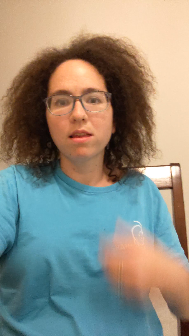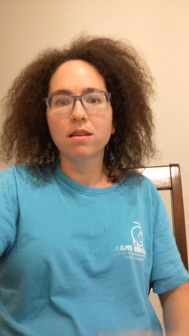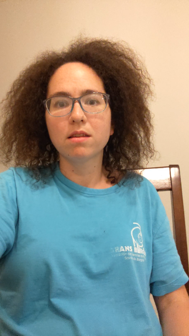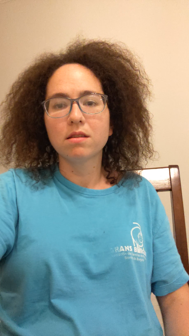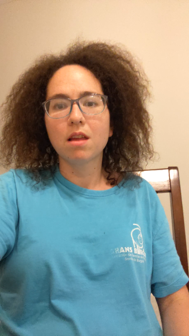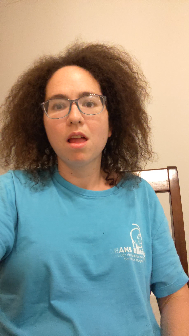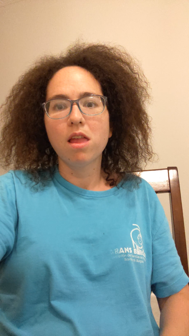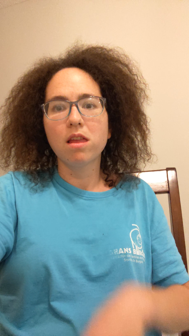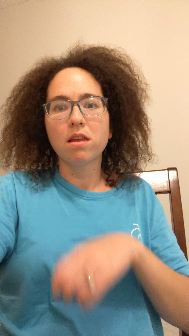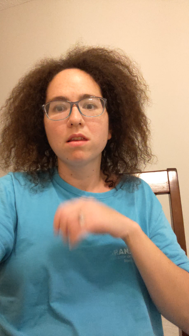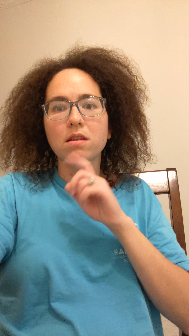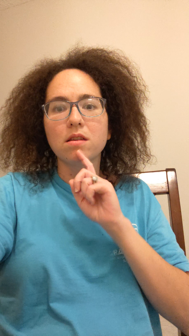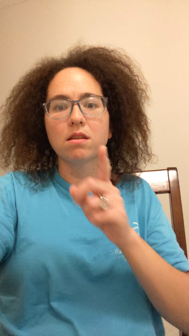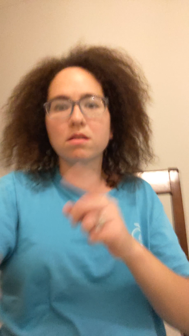is